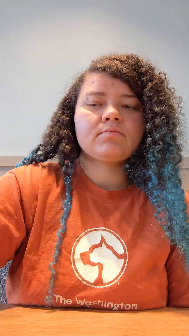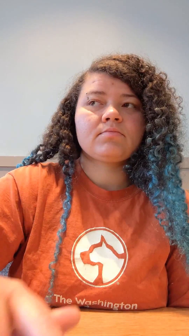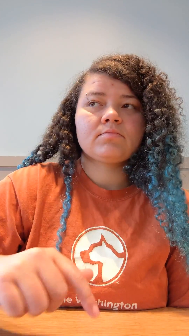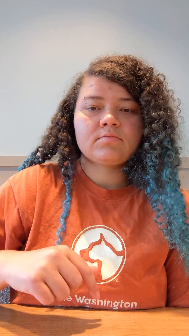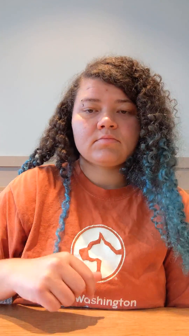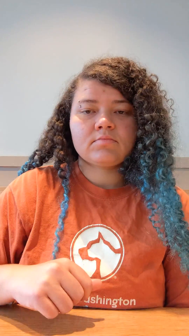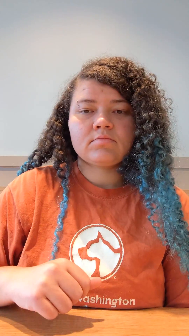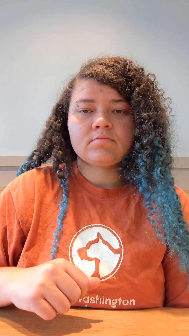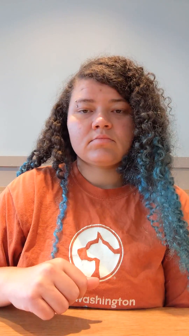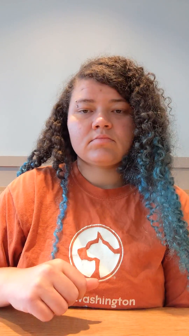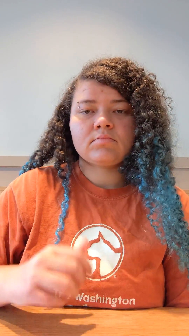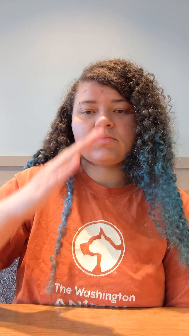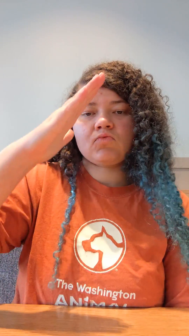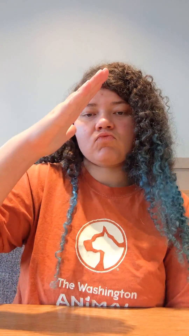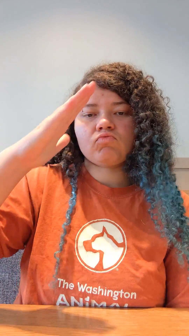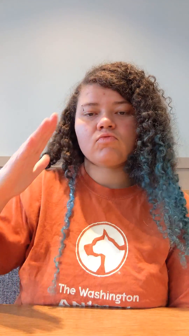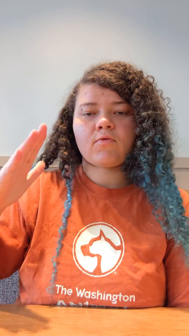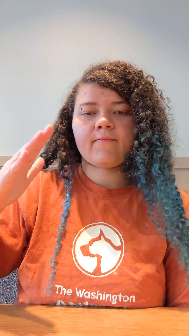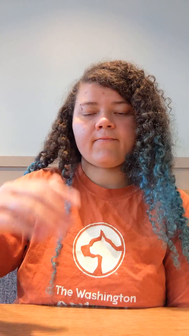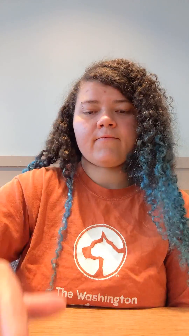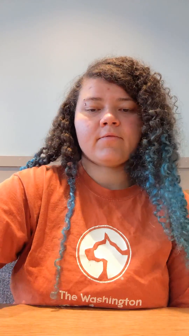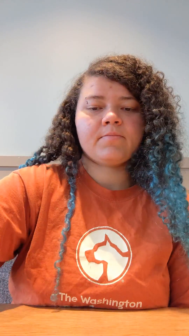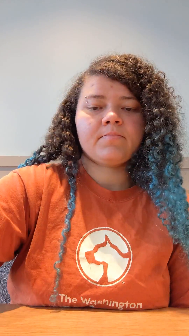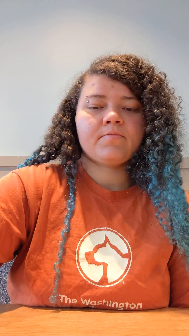roof